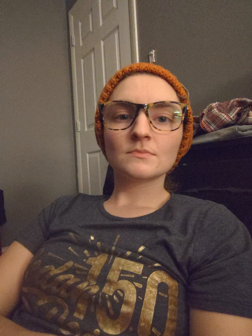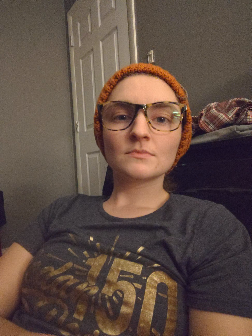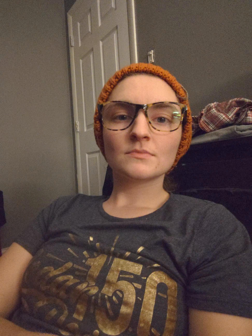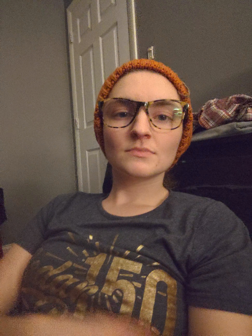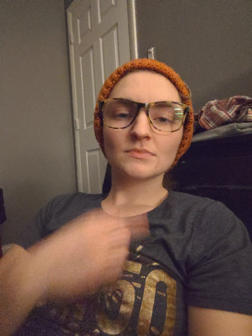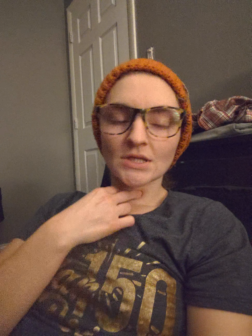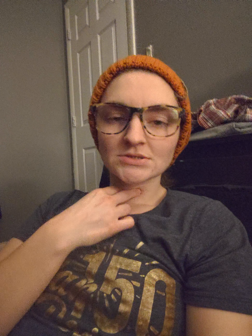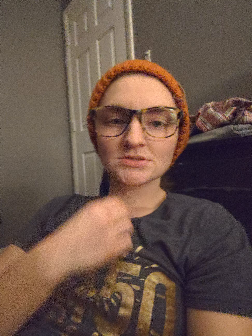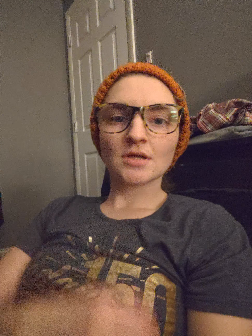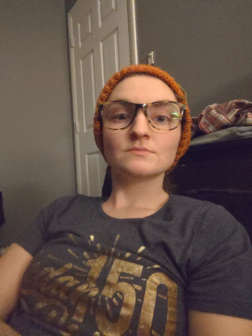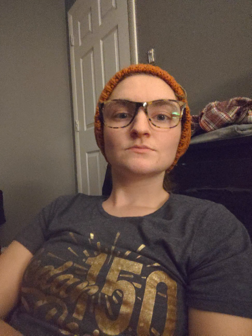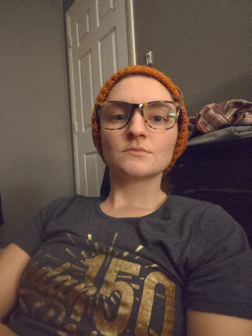stuck